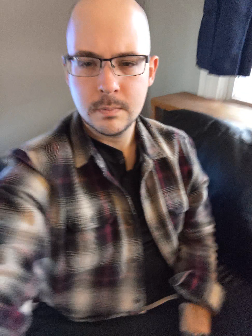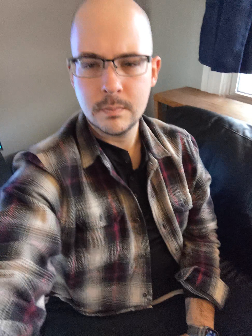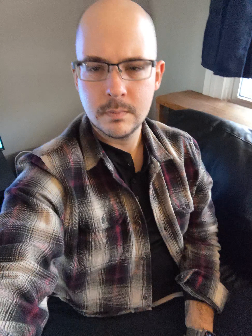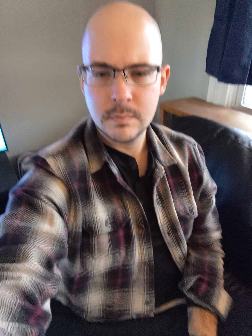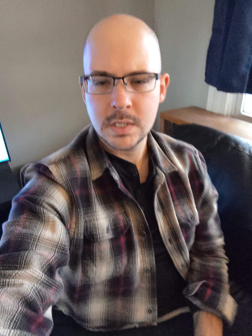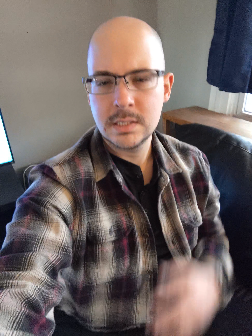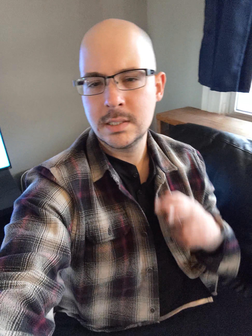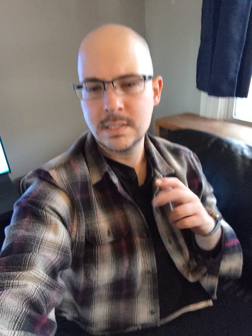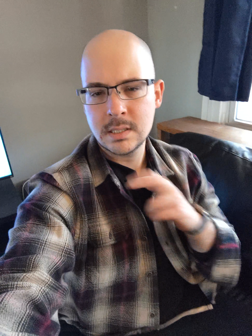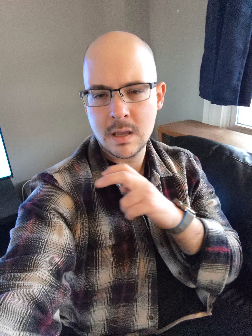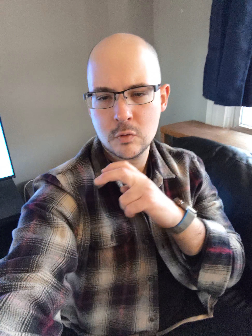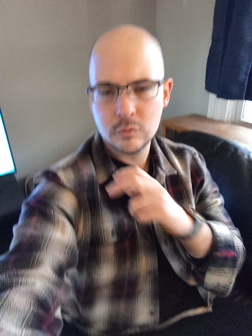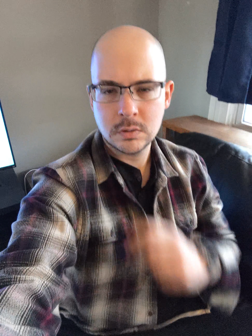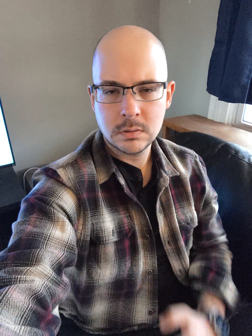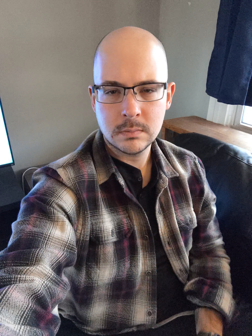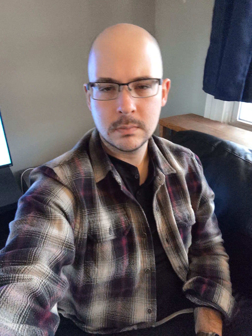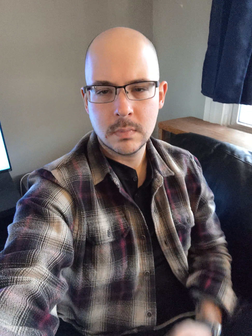stairs